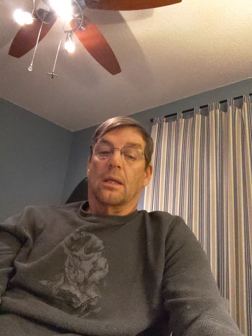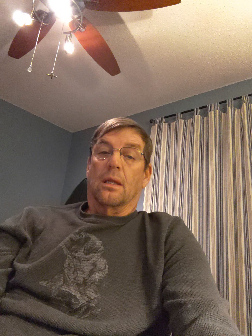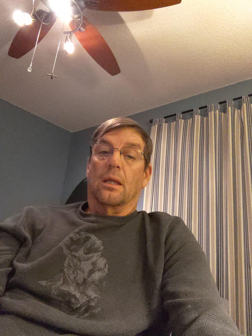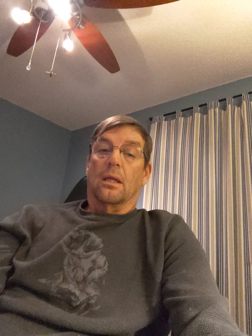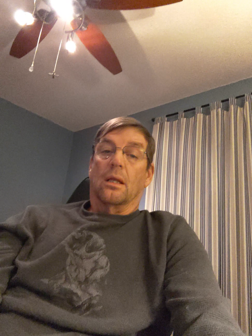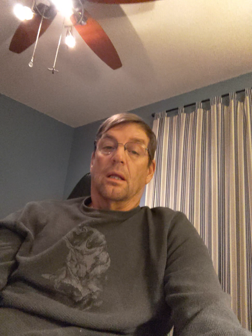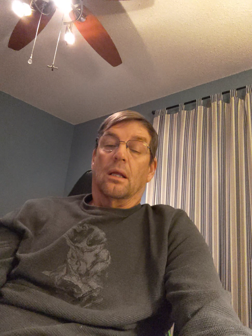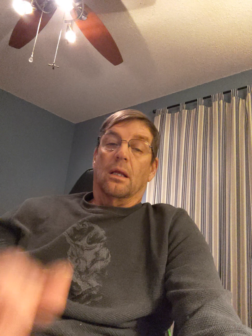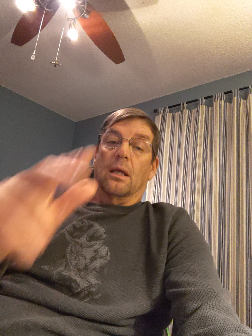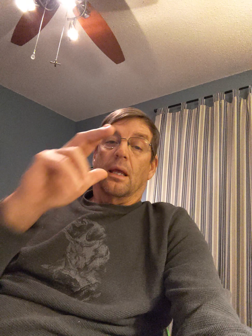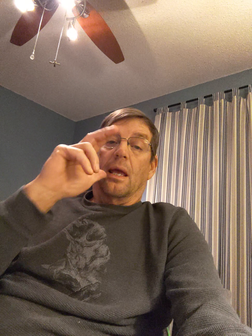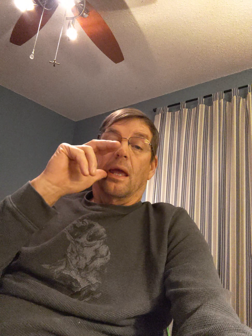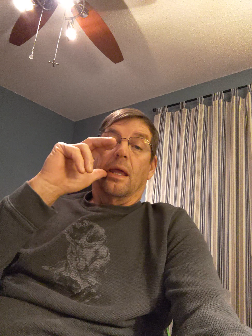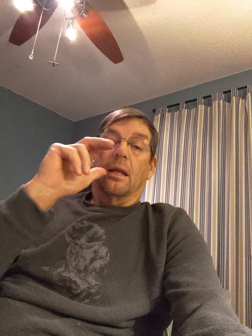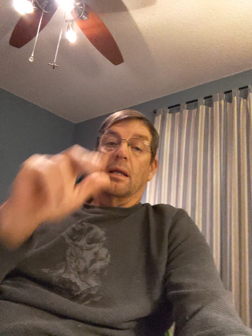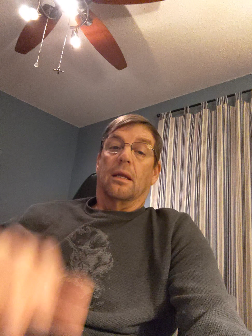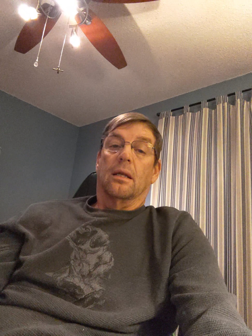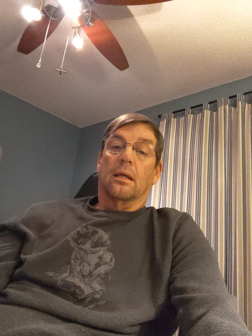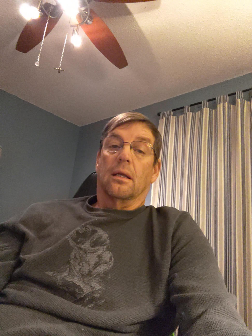hen